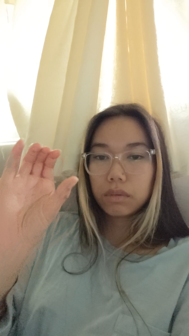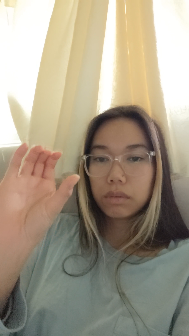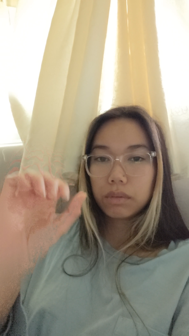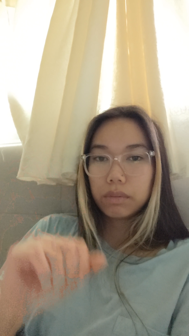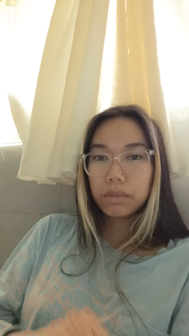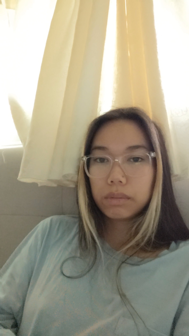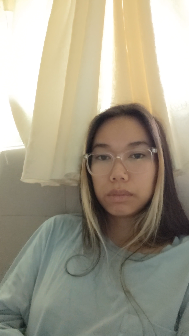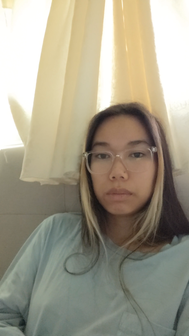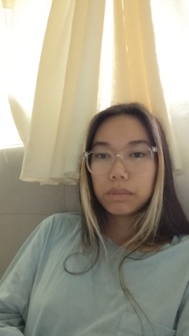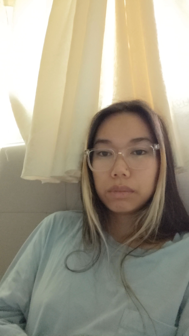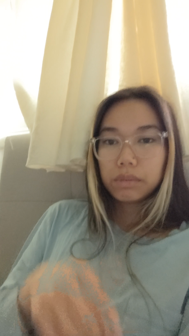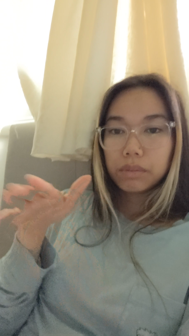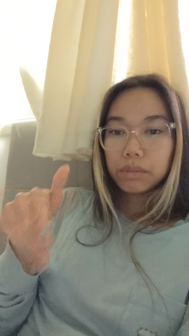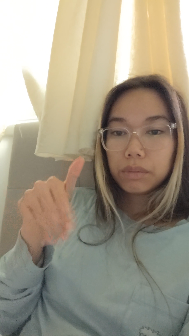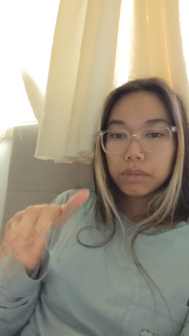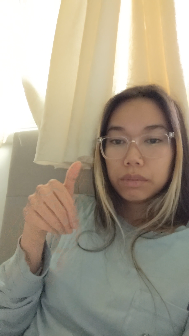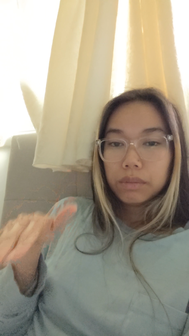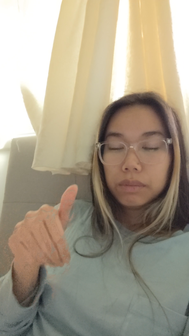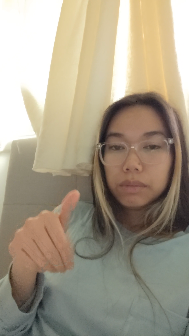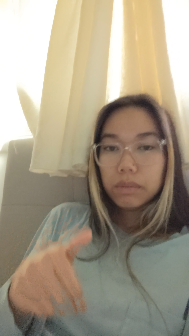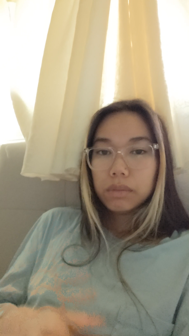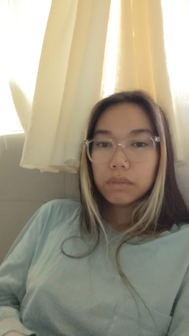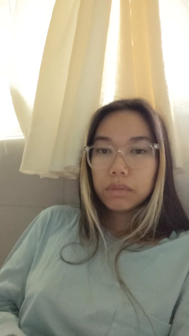pants